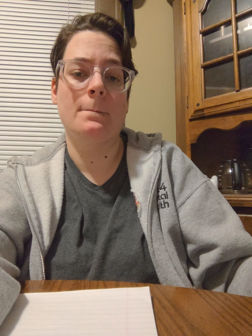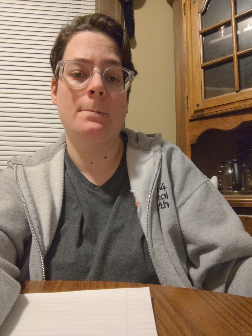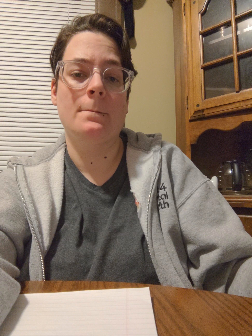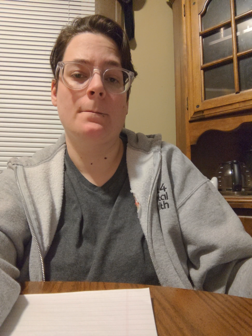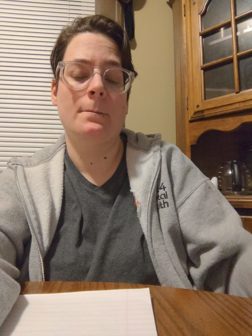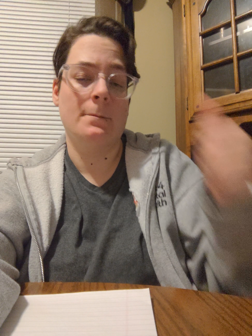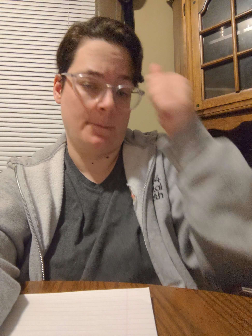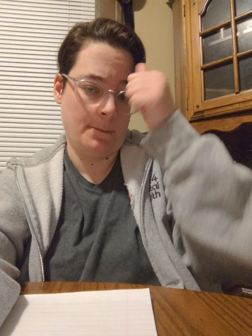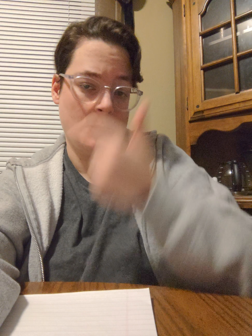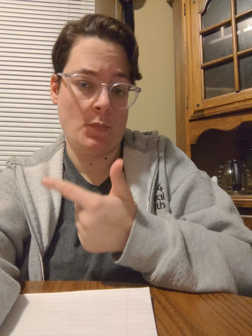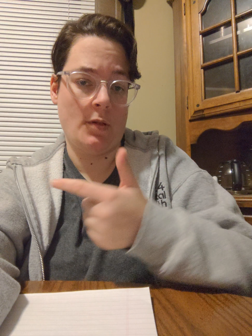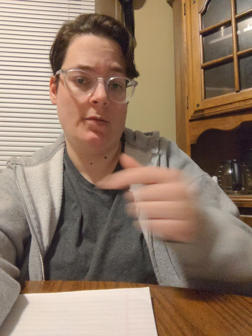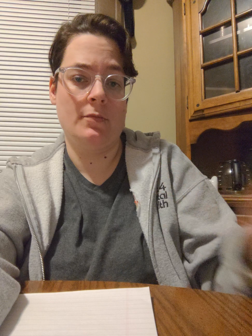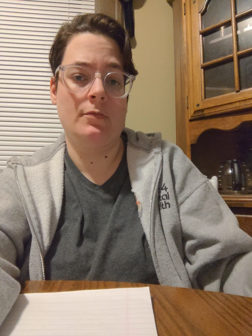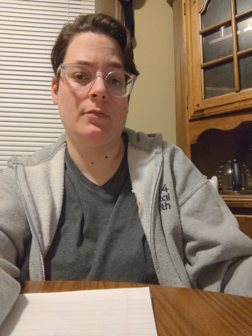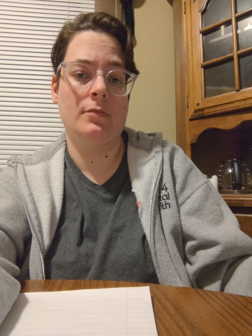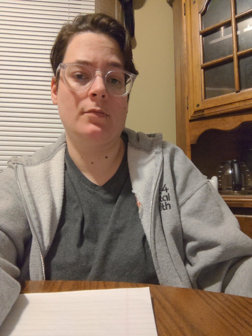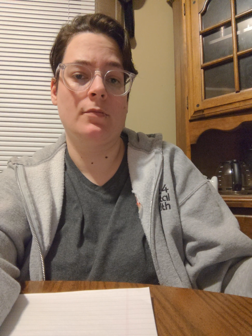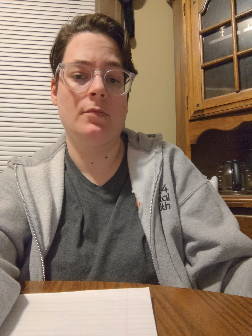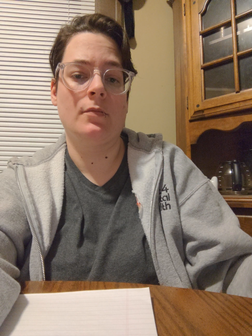brother